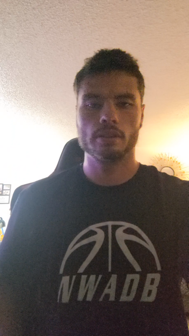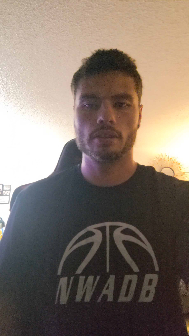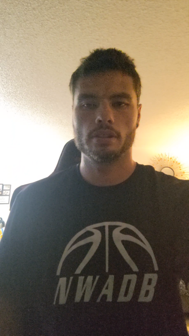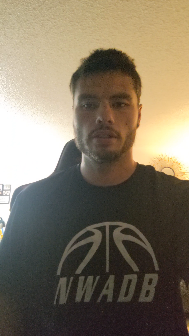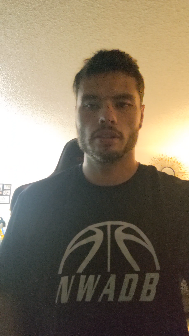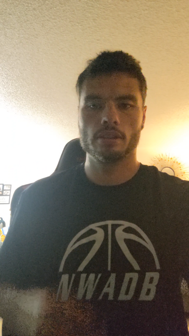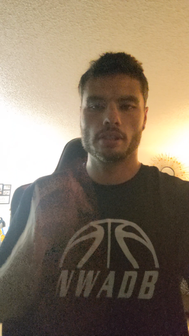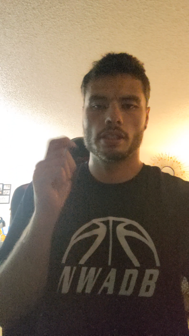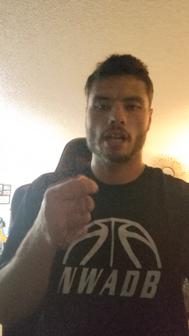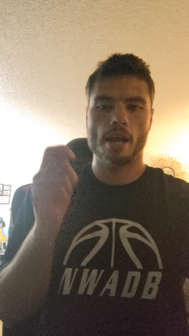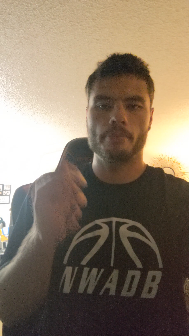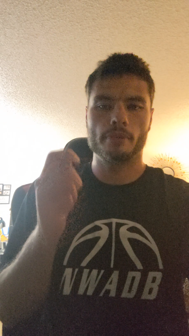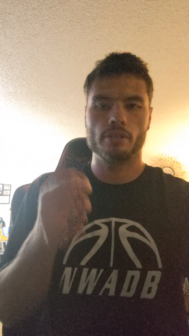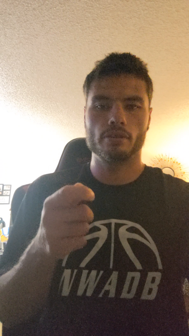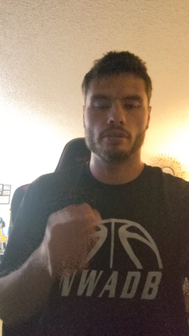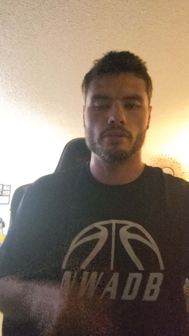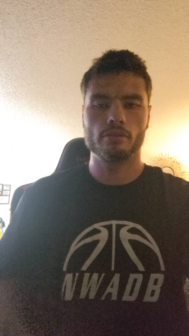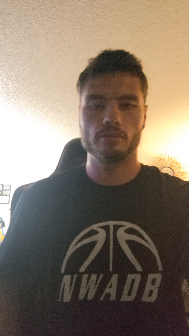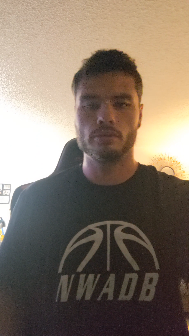hammer